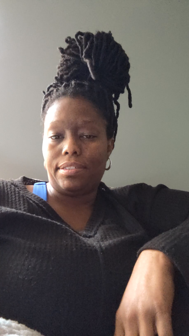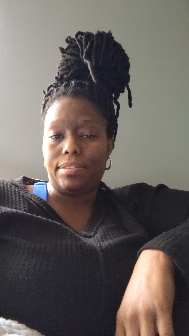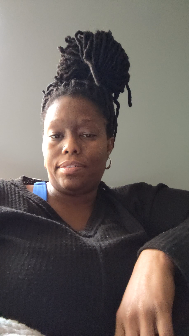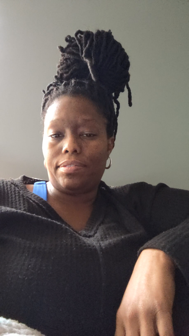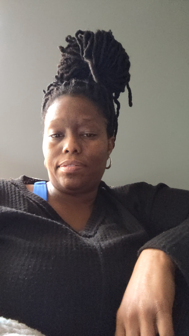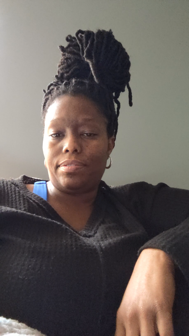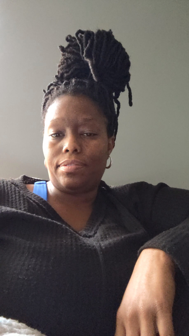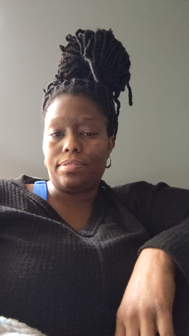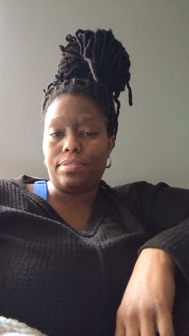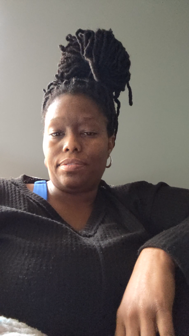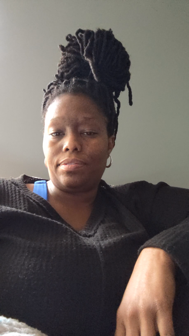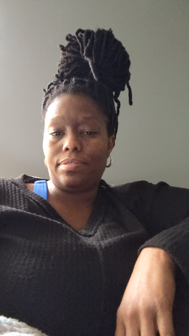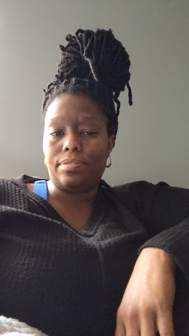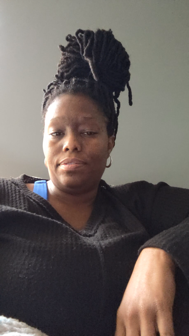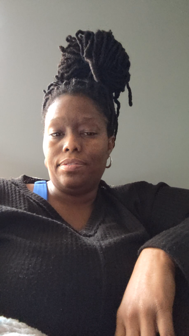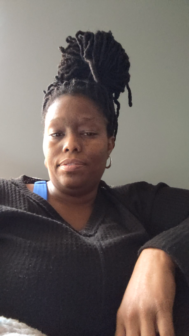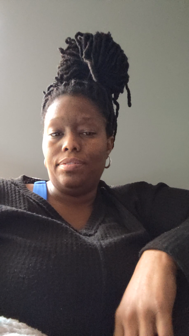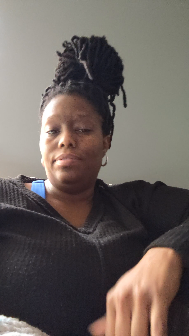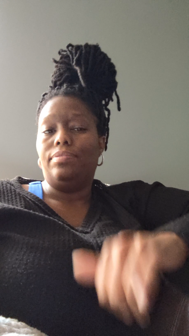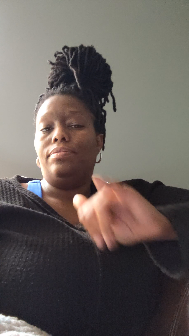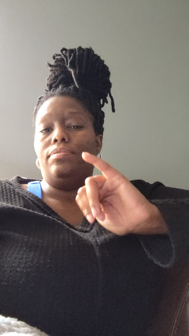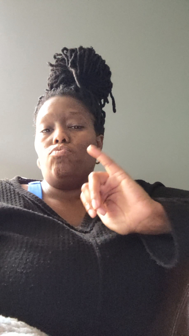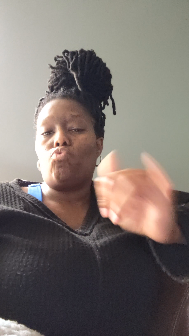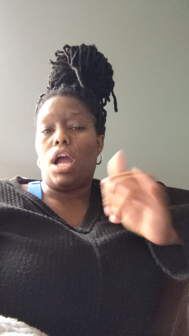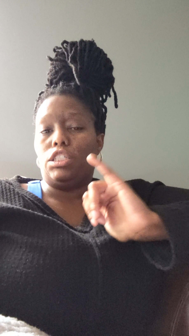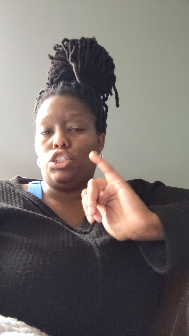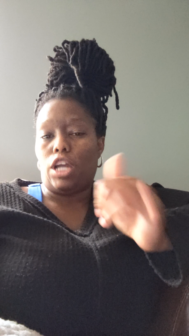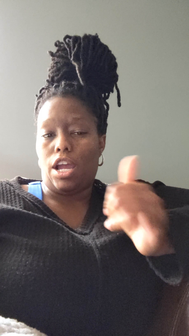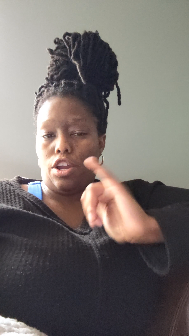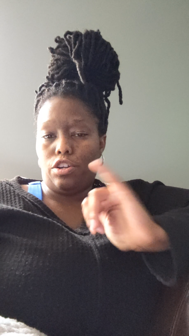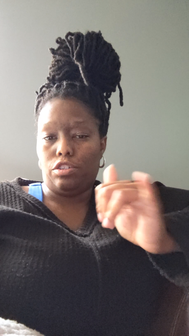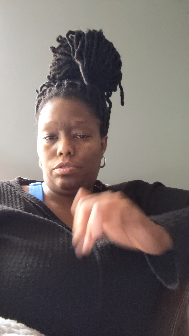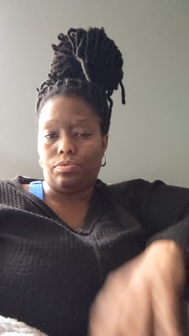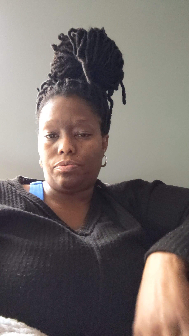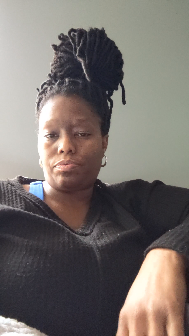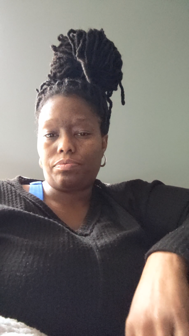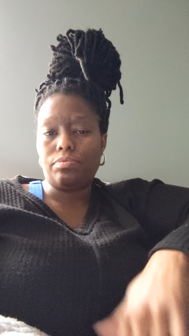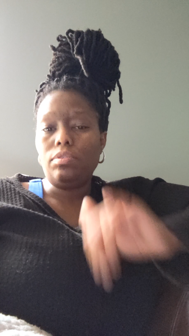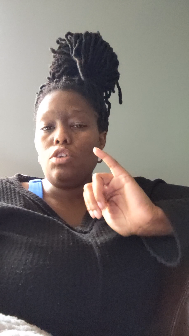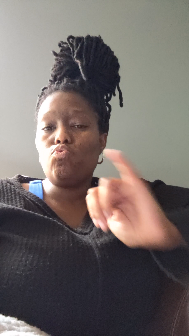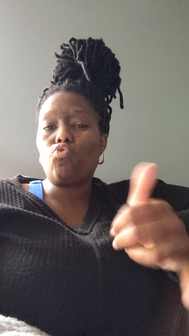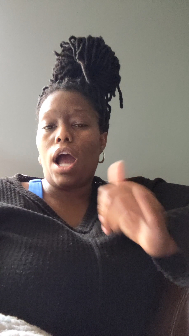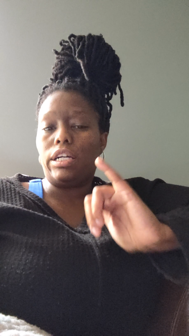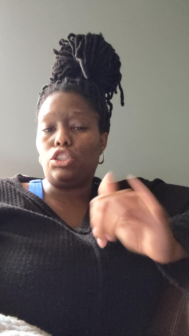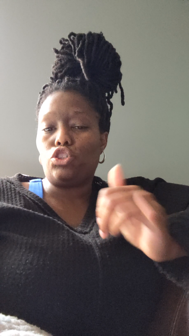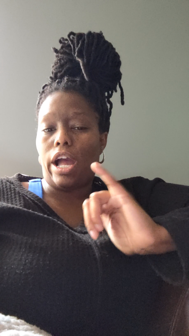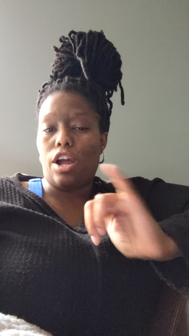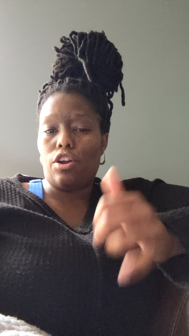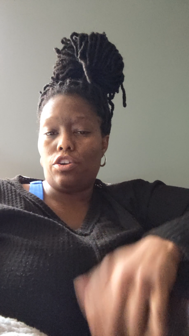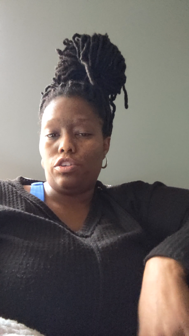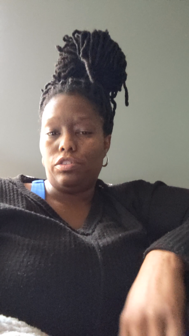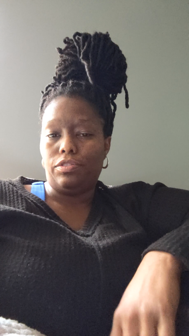rocking chair